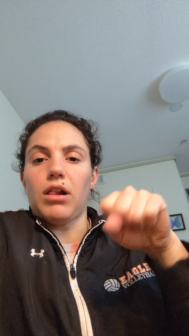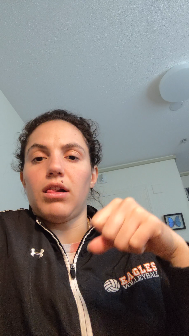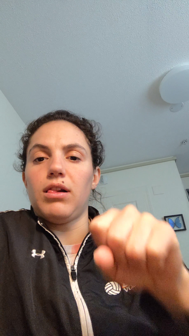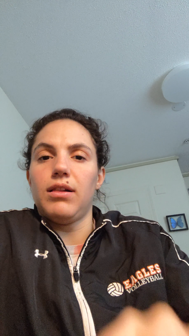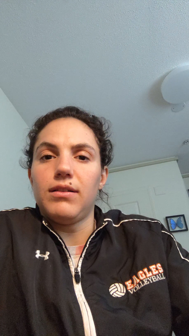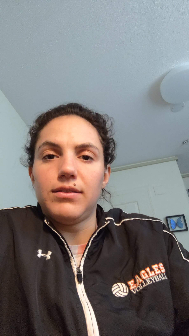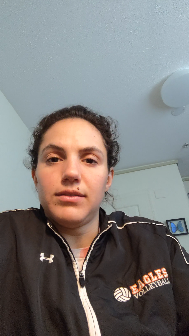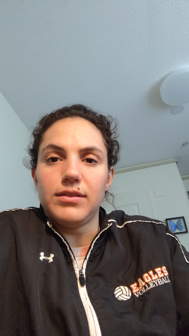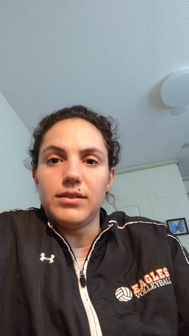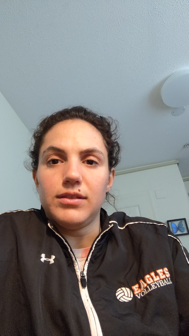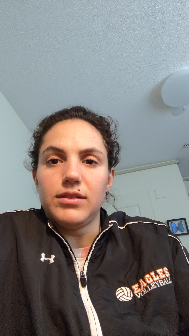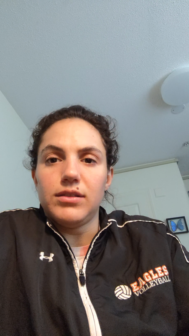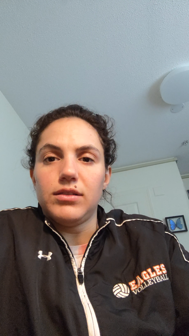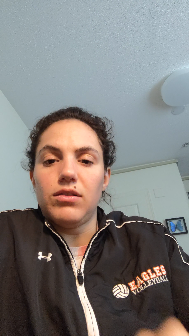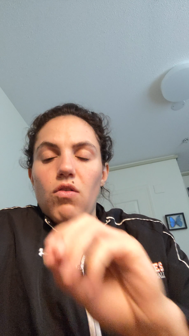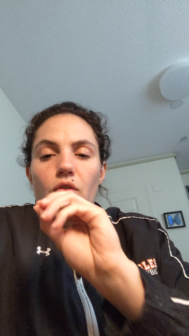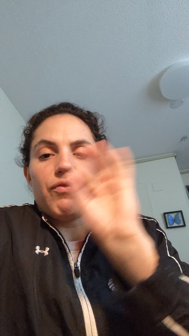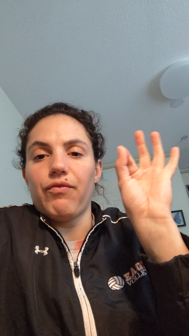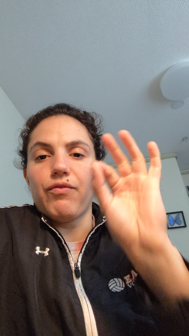off